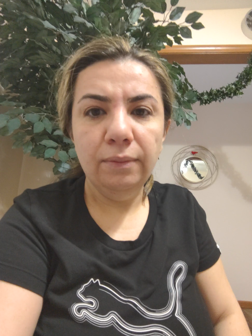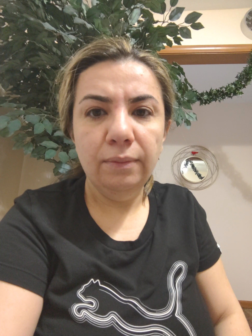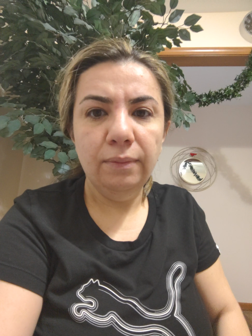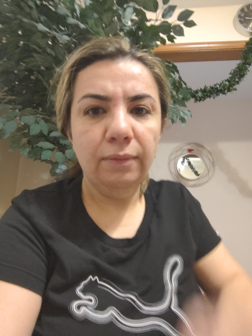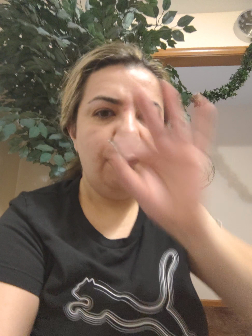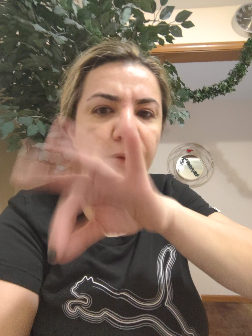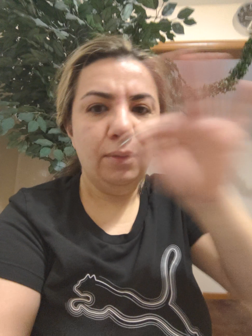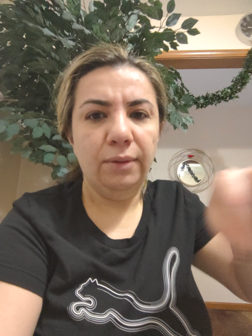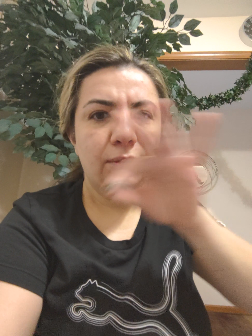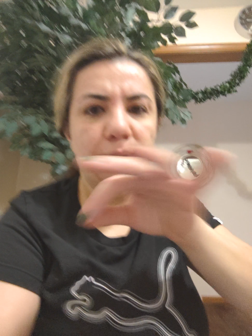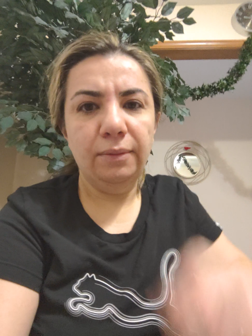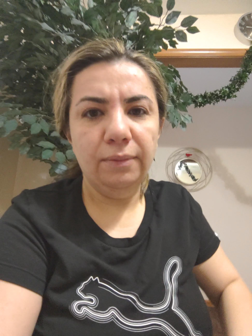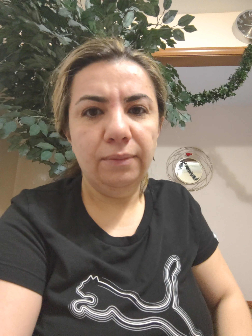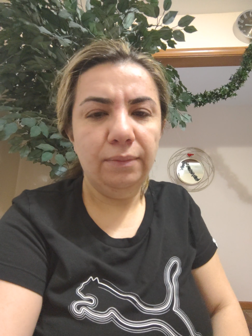french fries